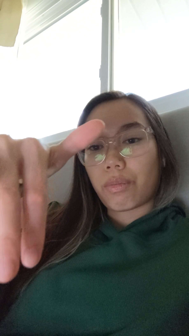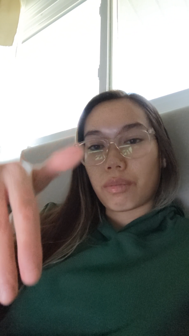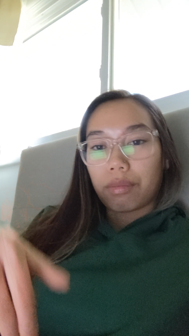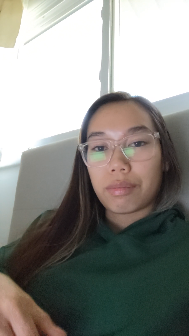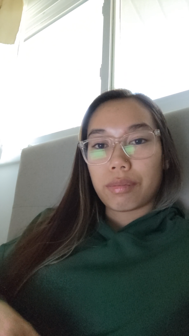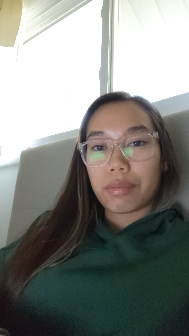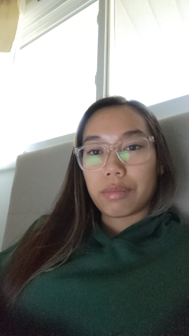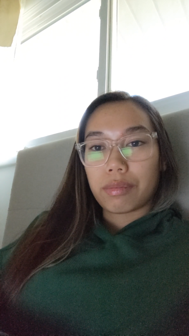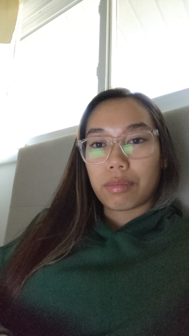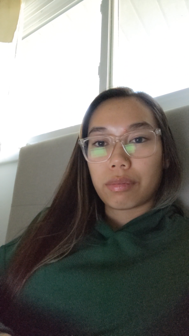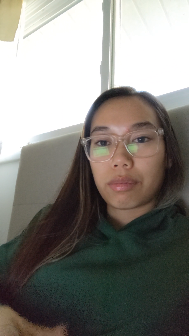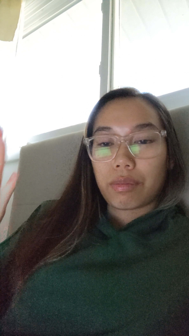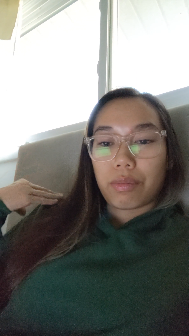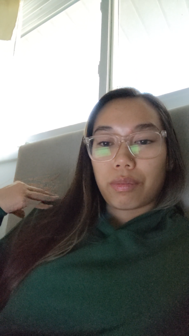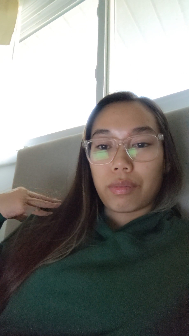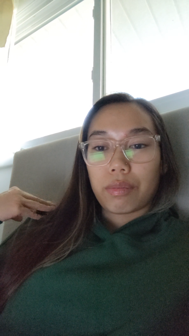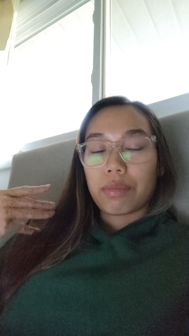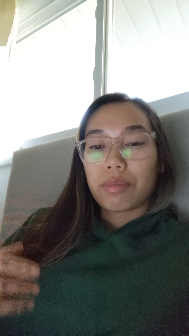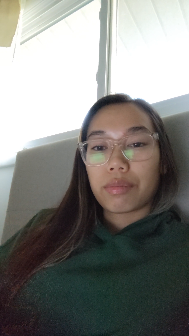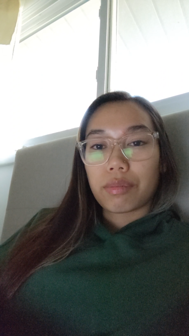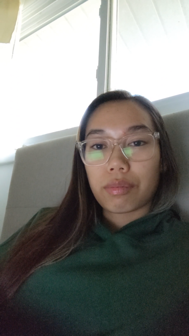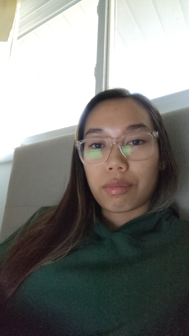shoulder